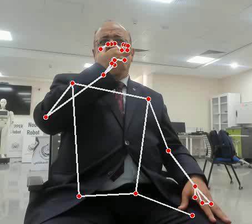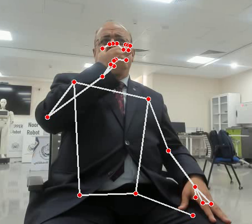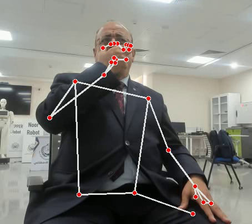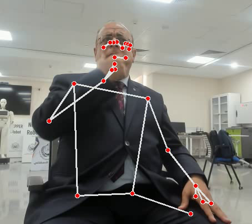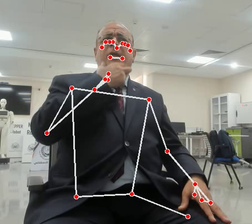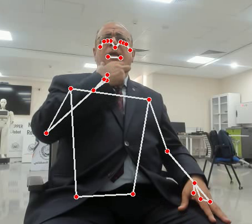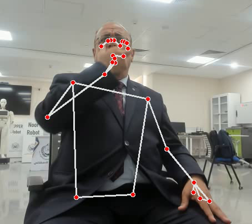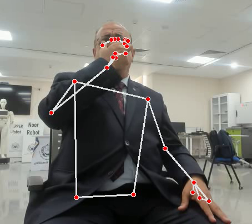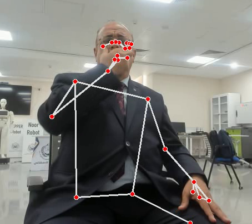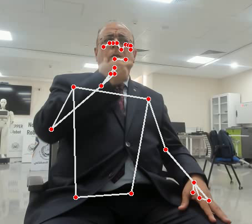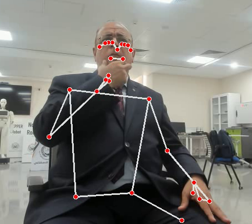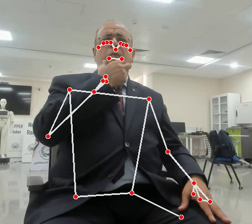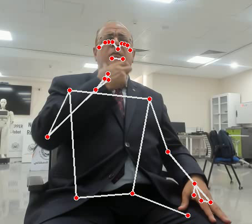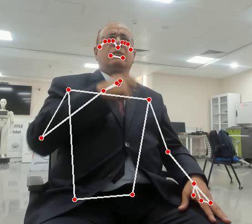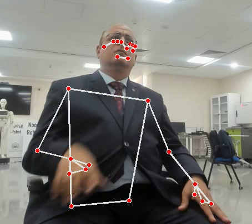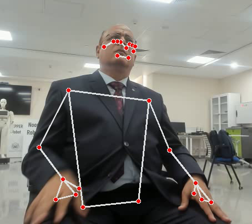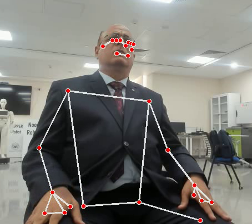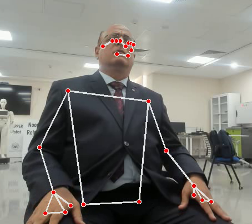yabky